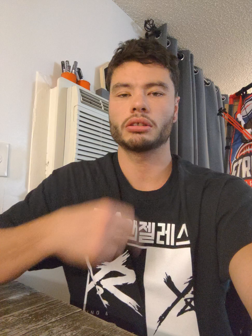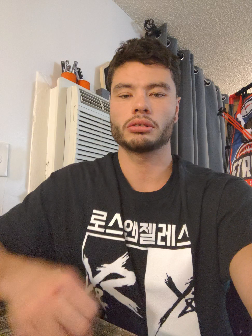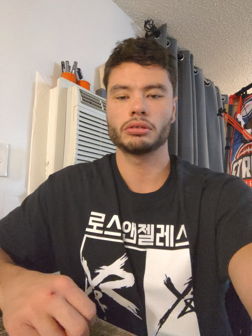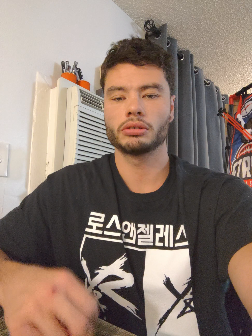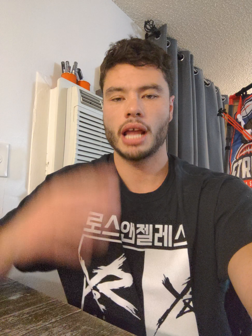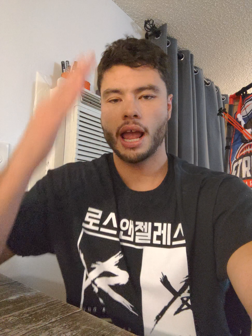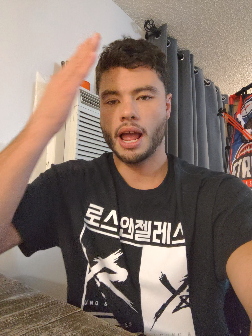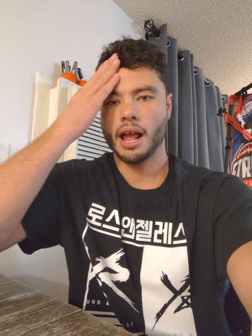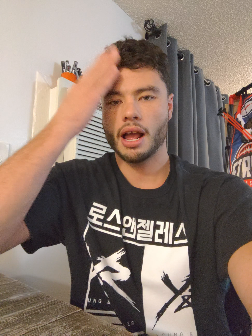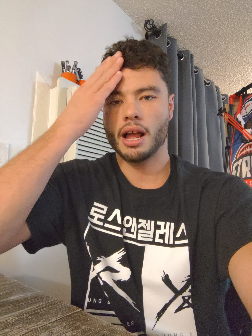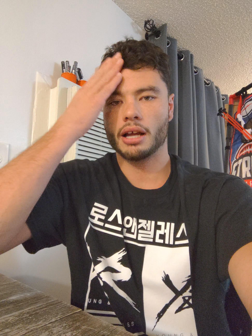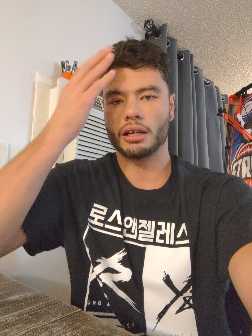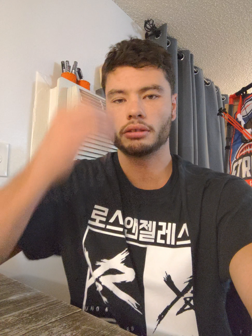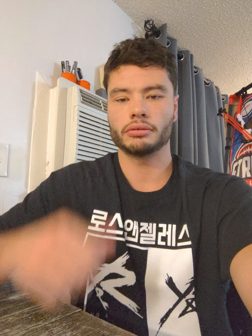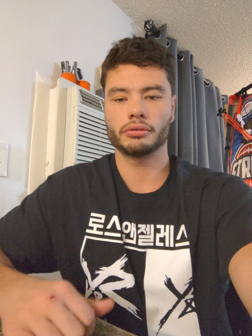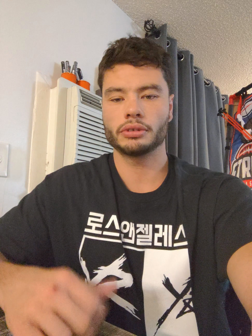hat